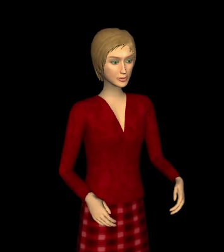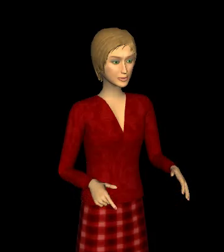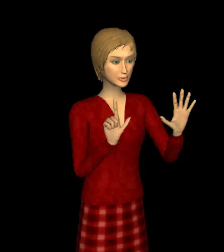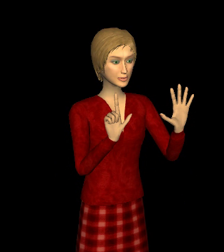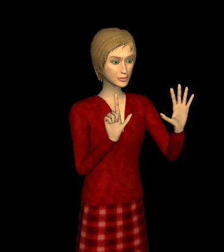7